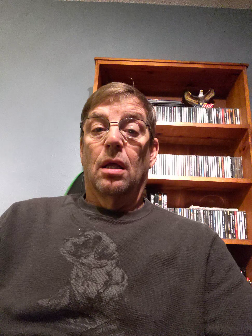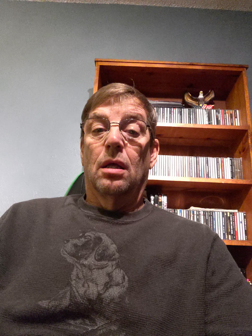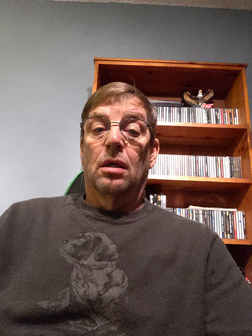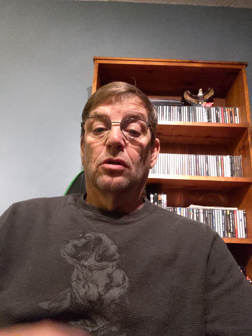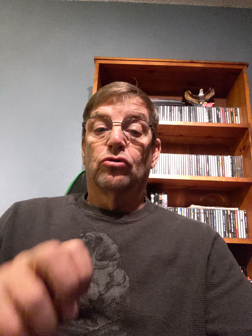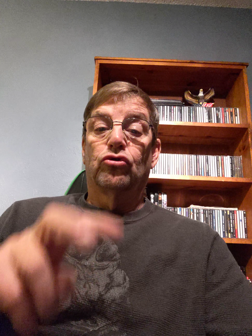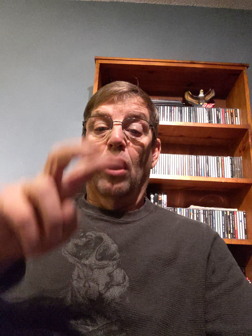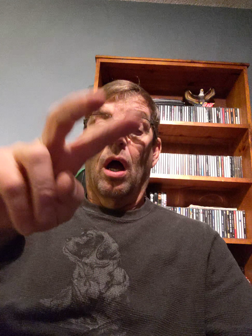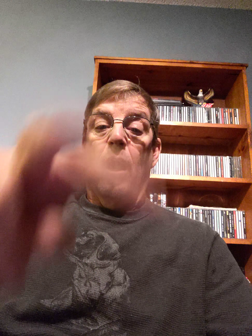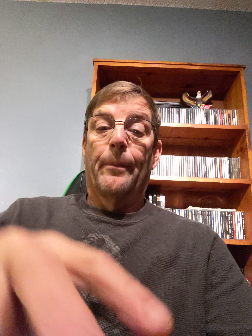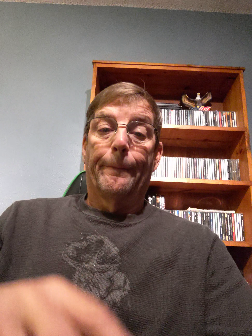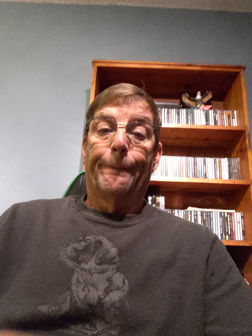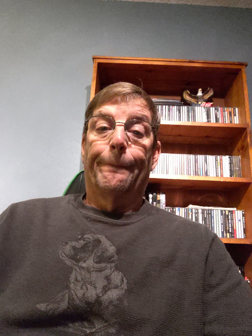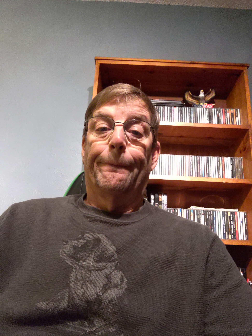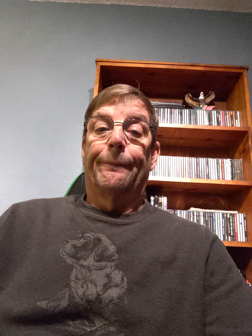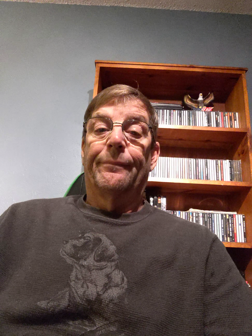jump